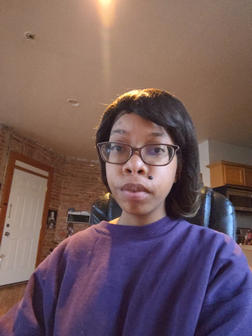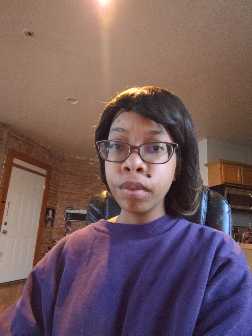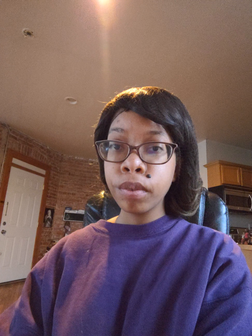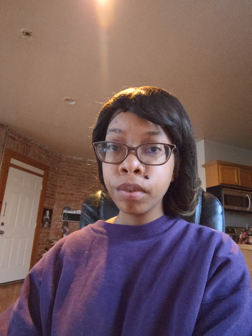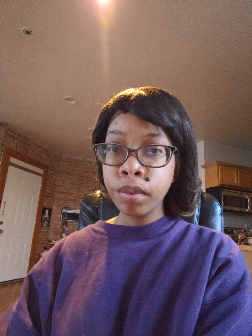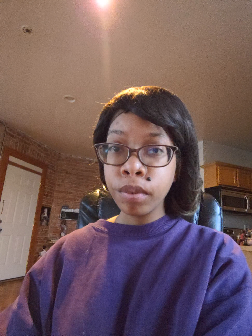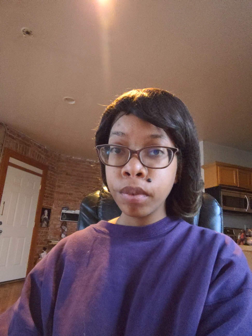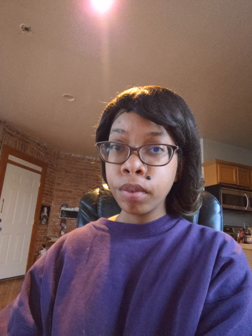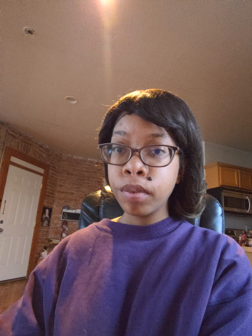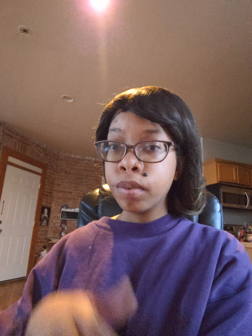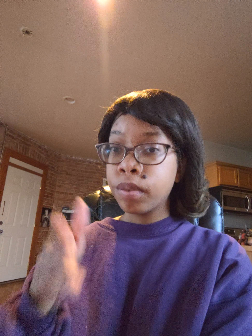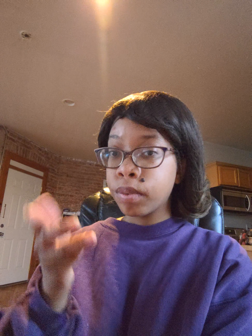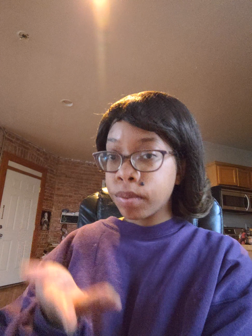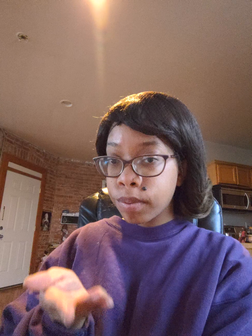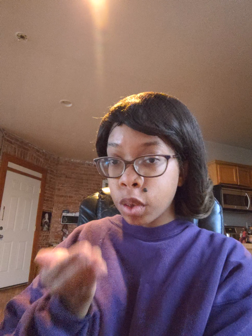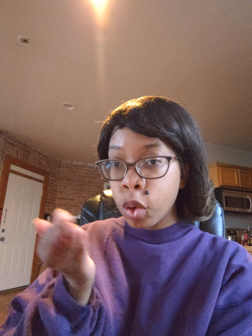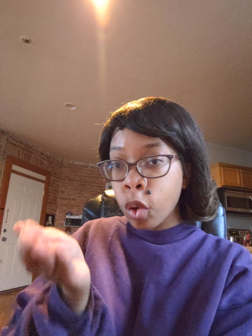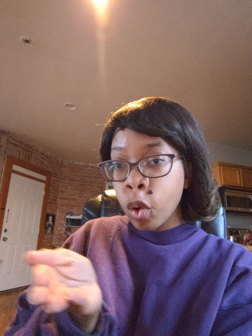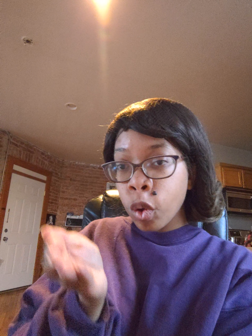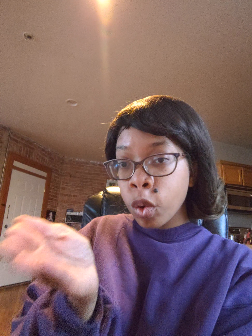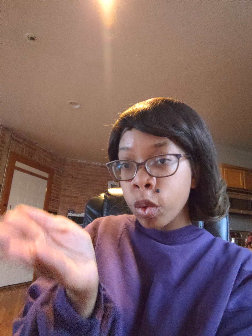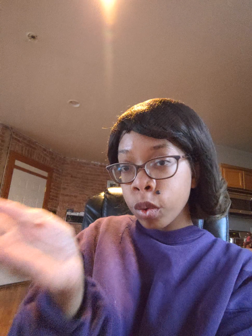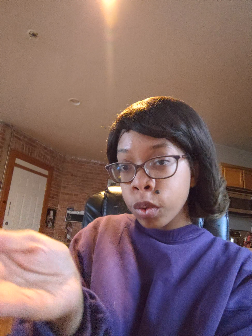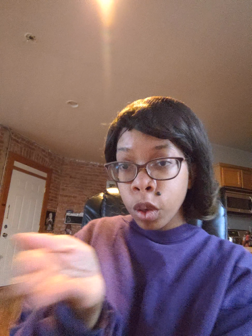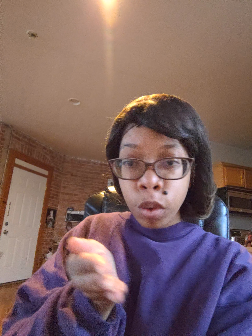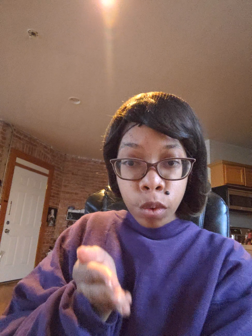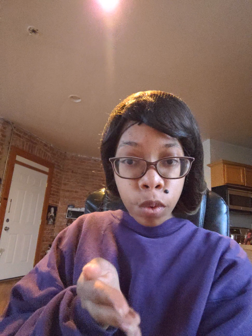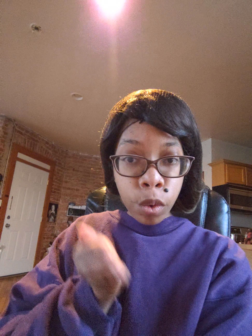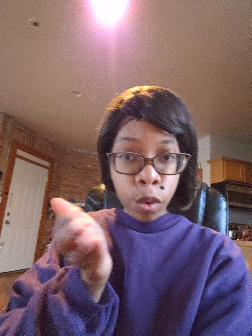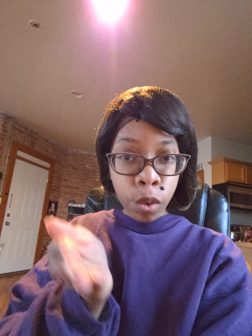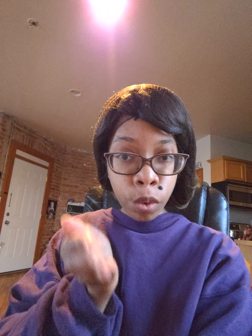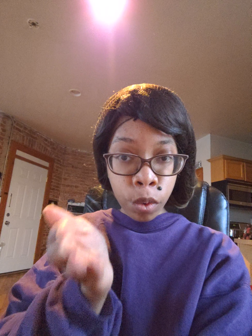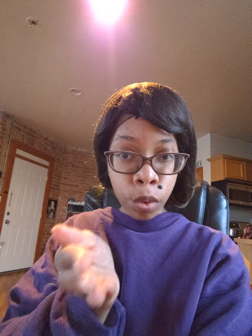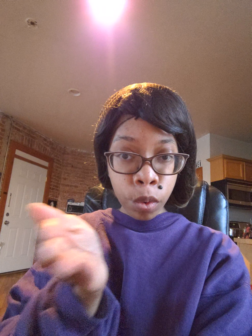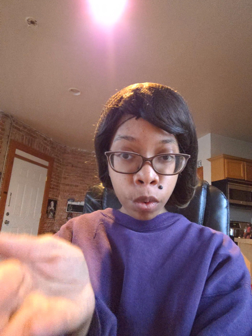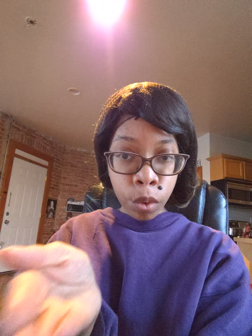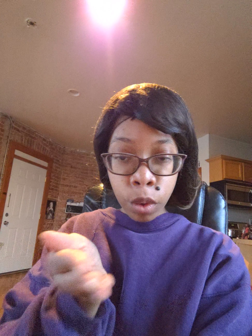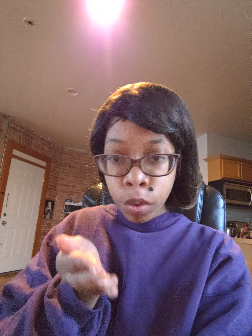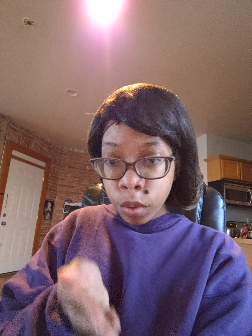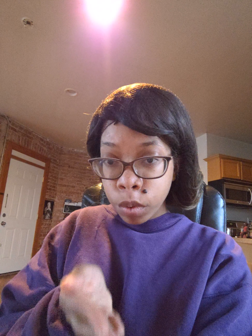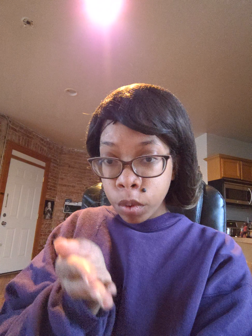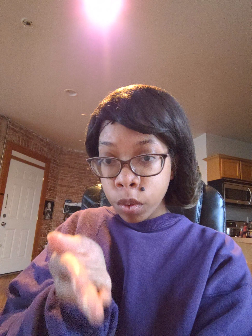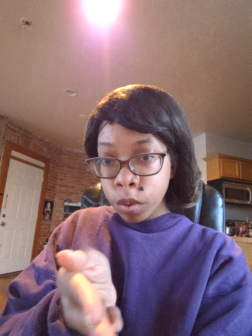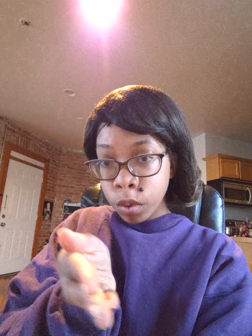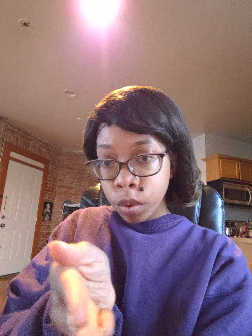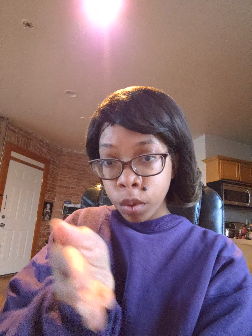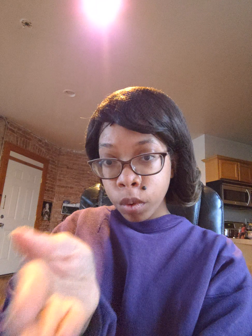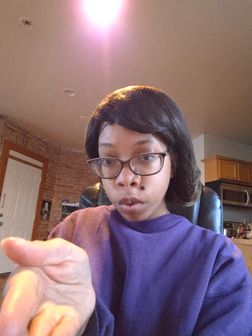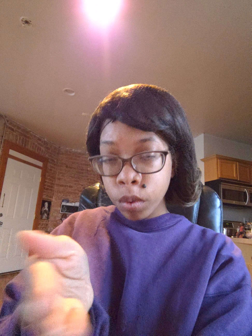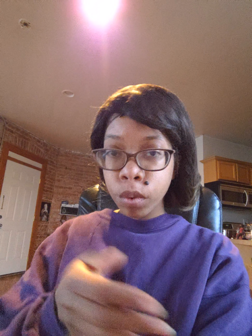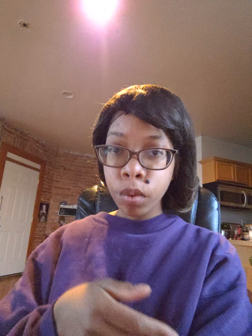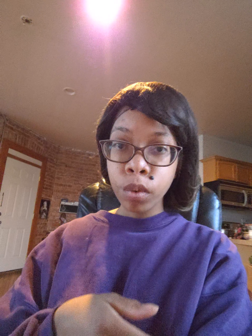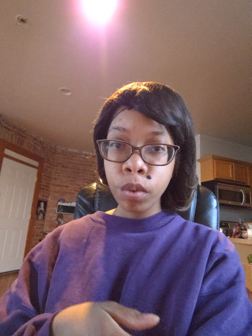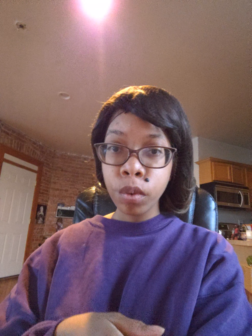boat